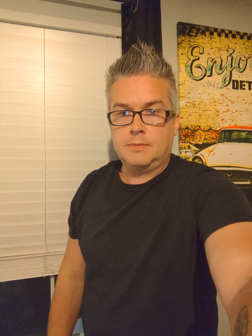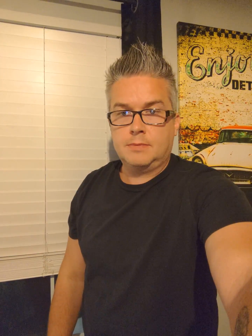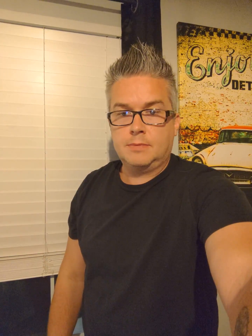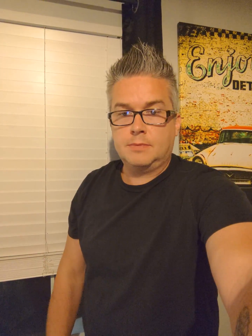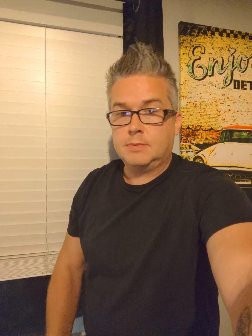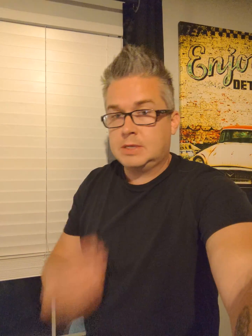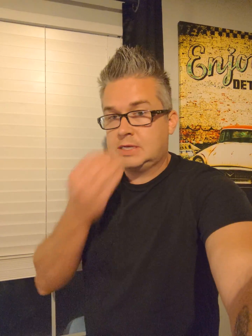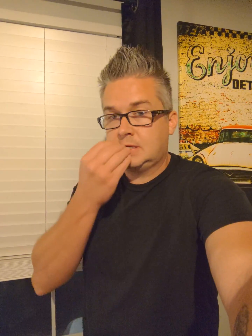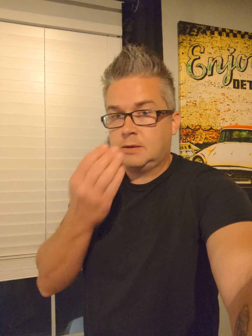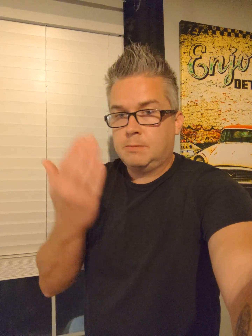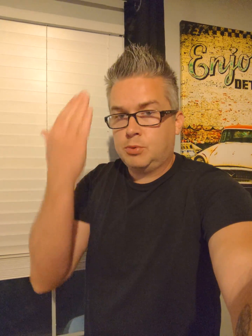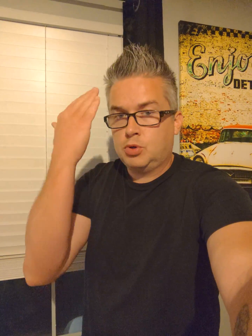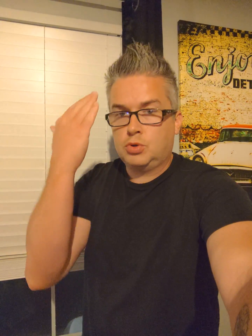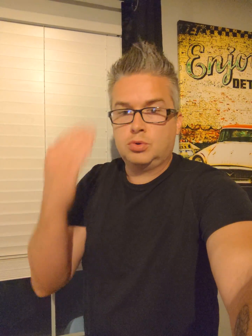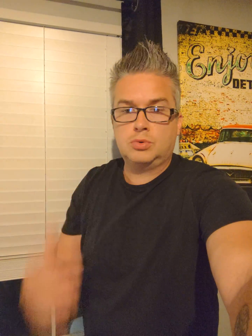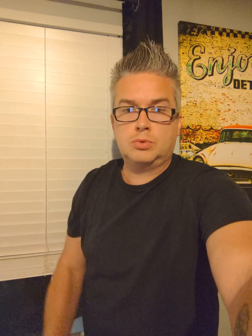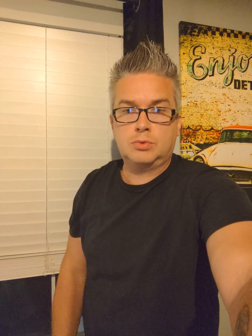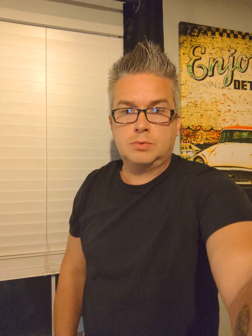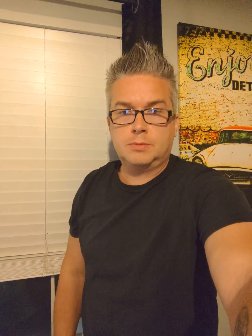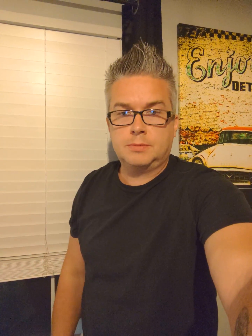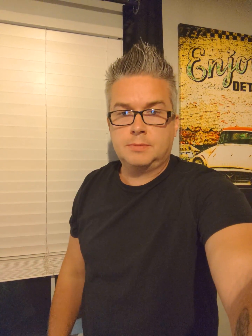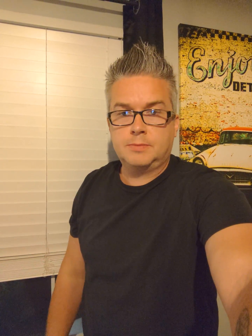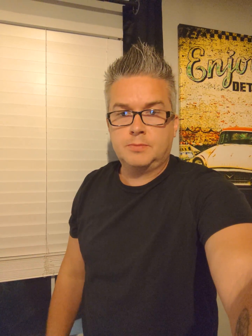breakfast